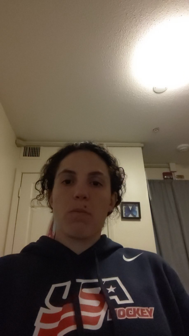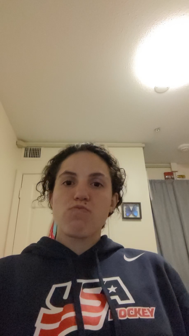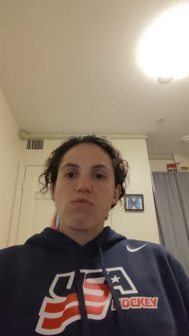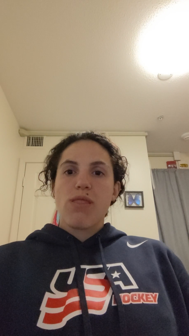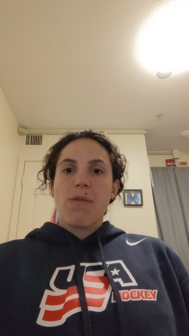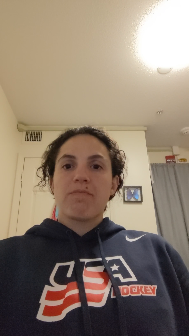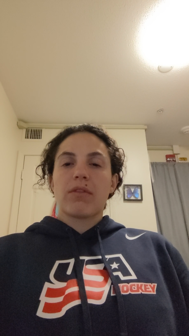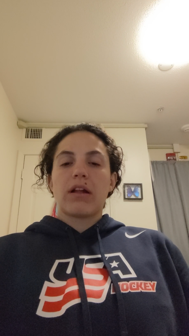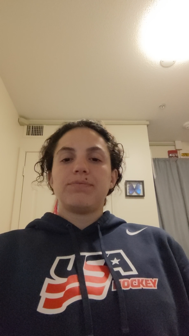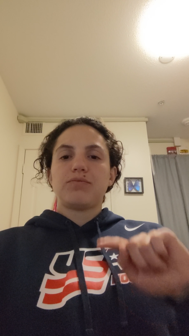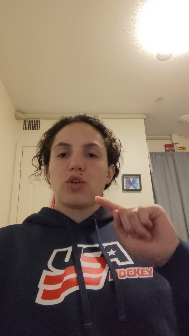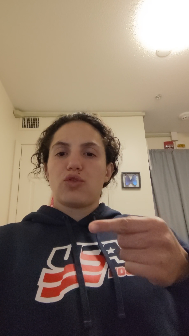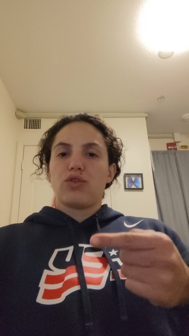hurt